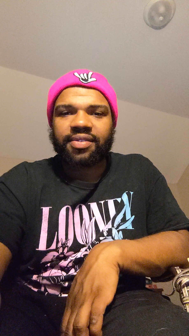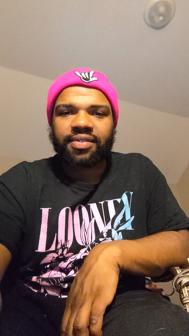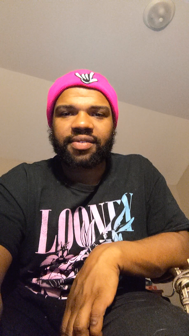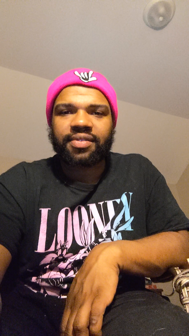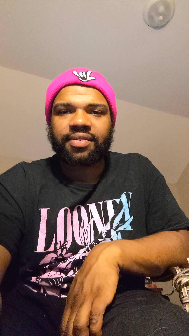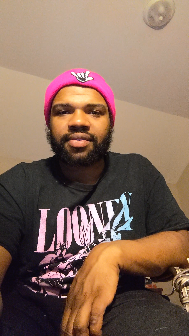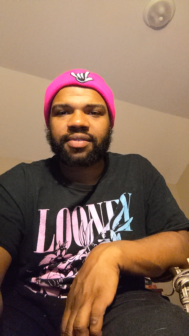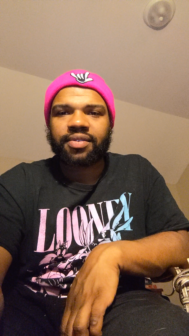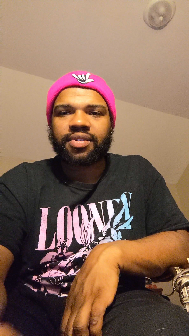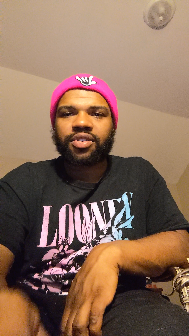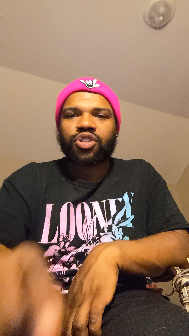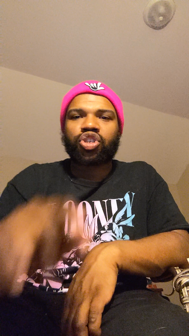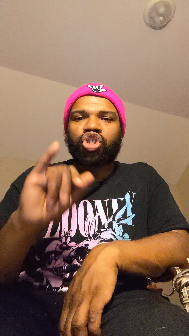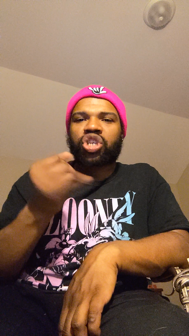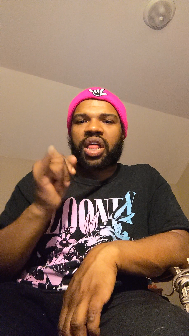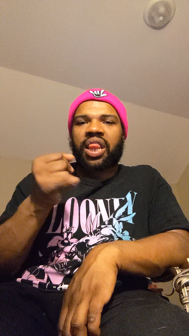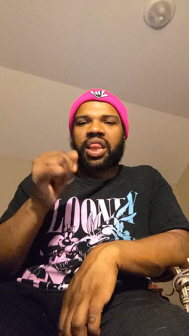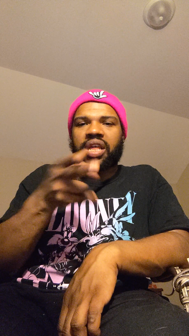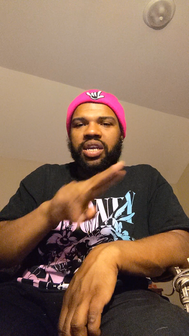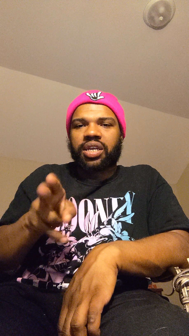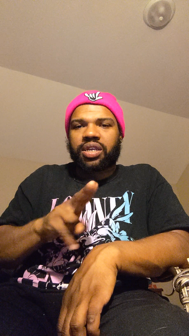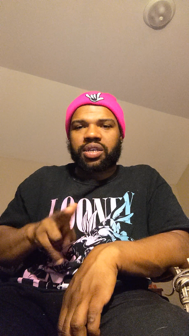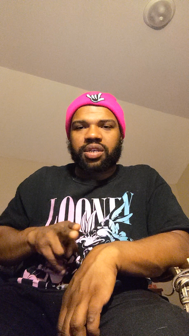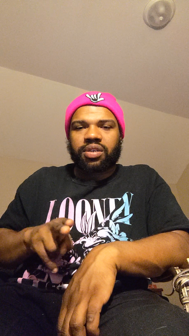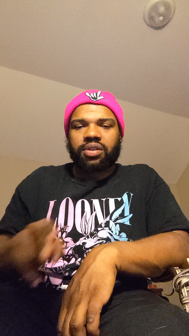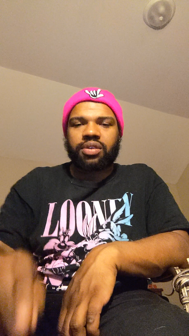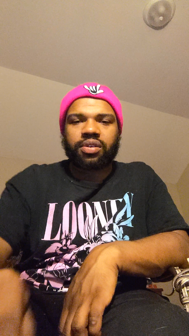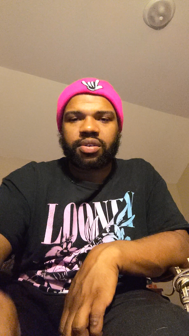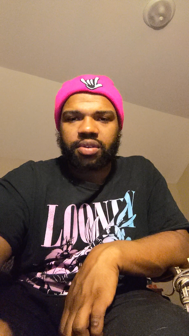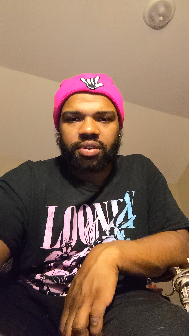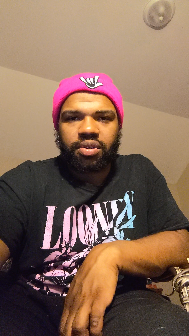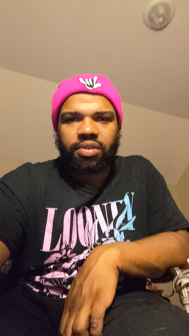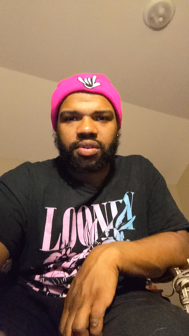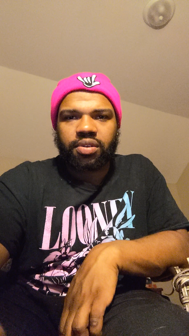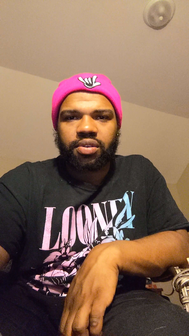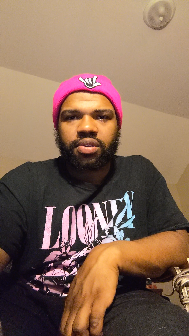jelly